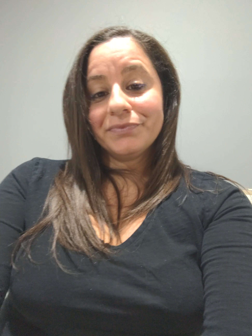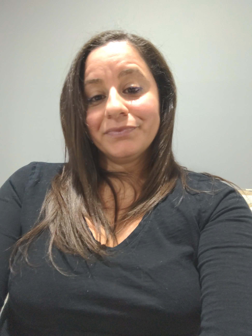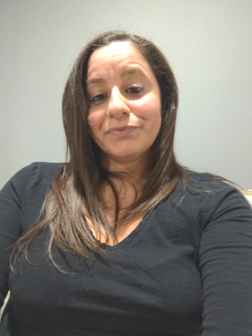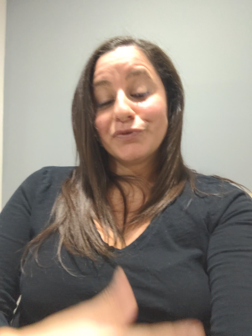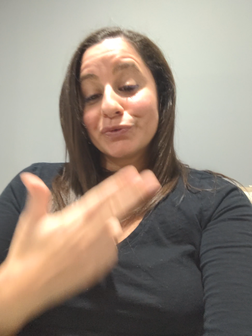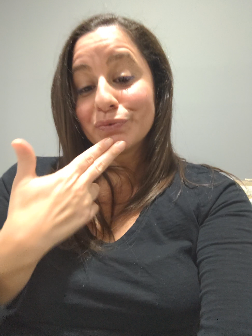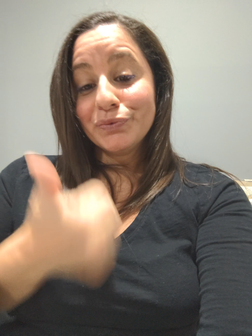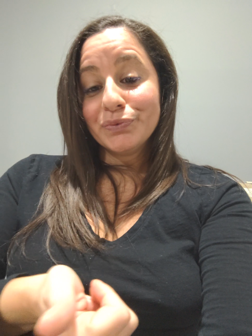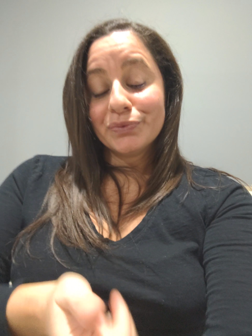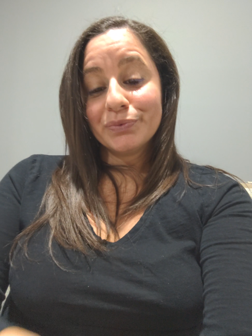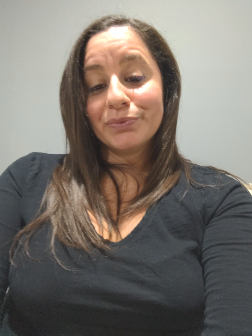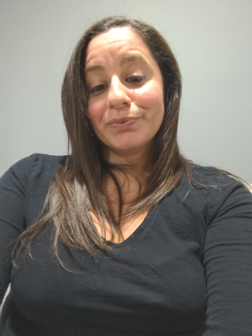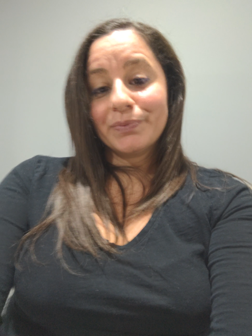cute